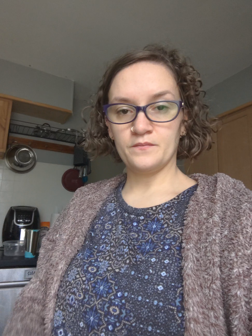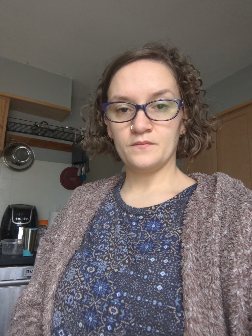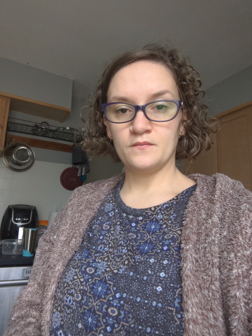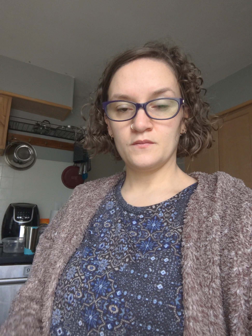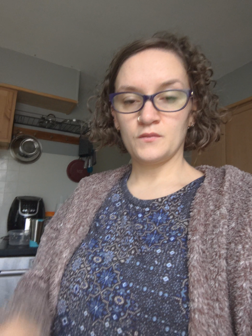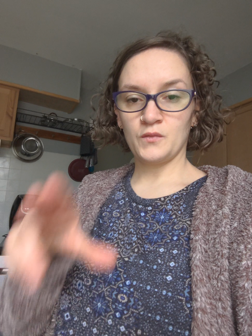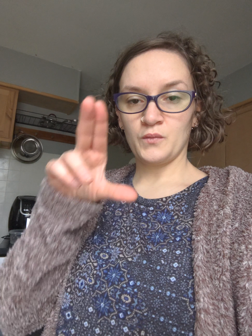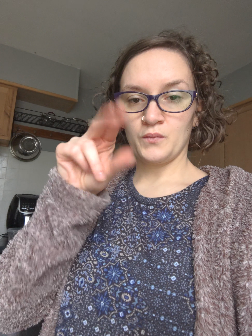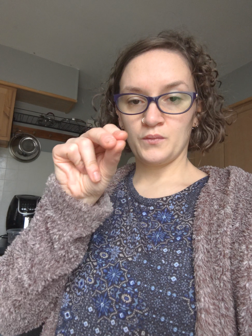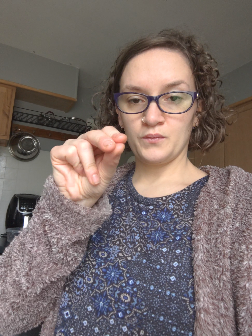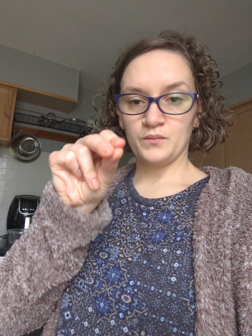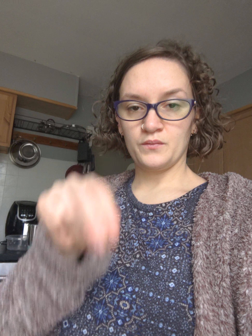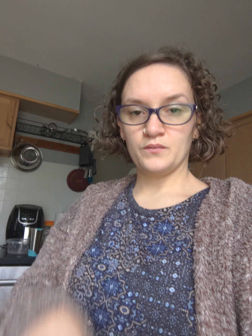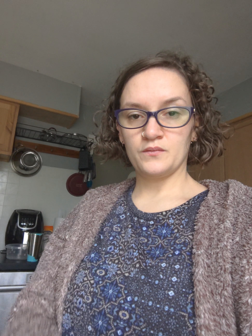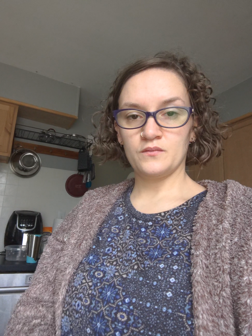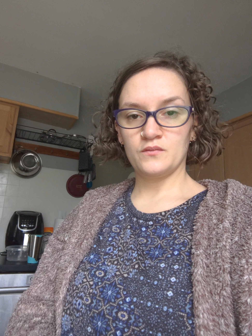no